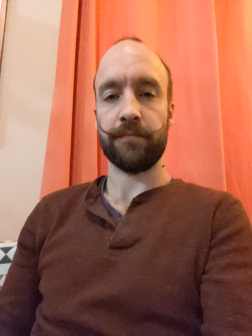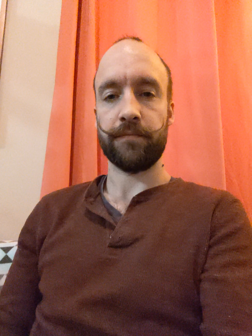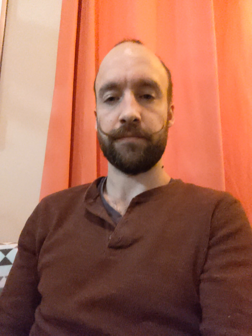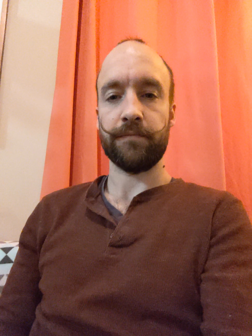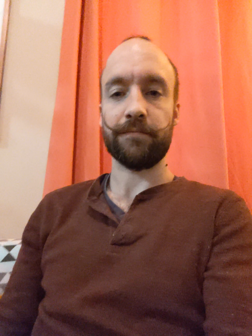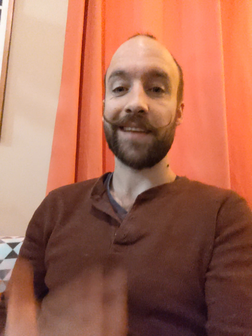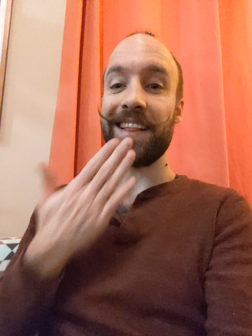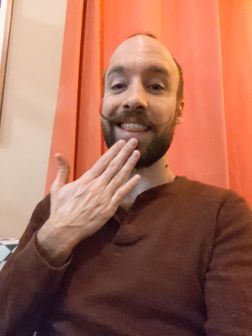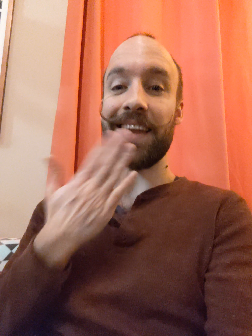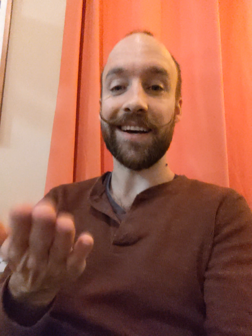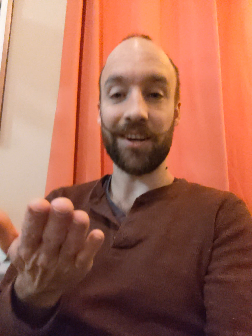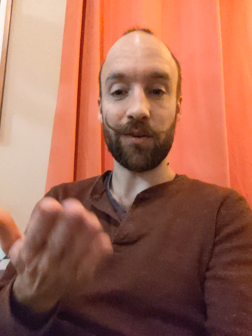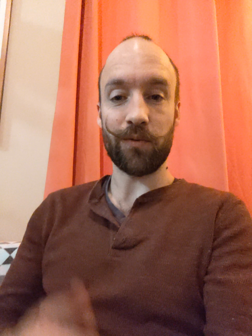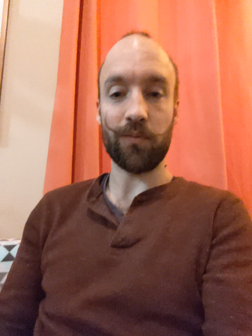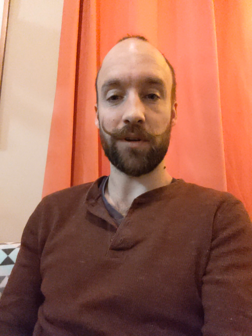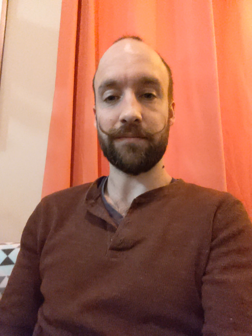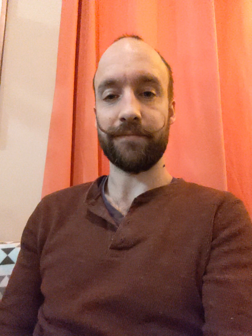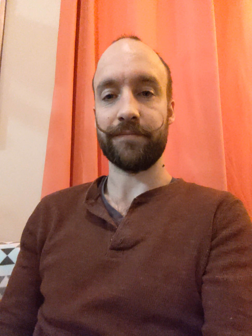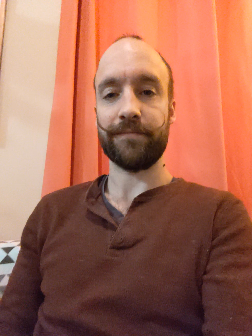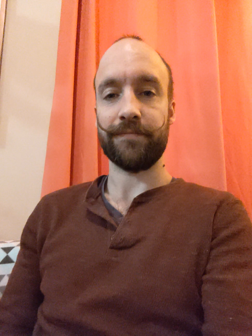thank you